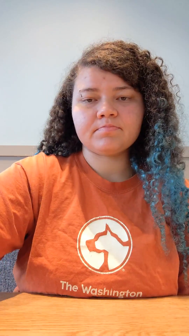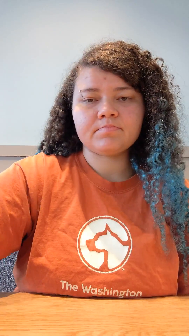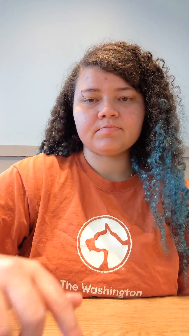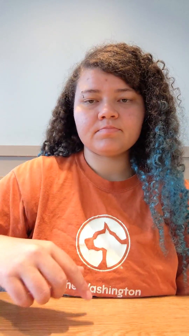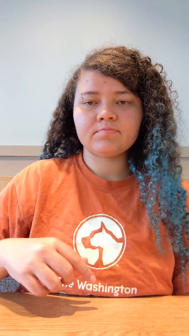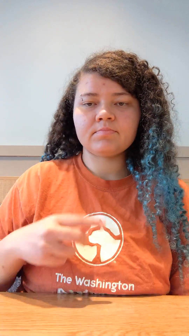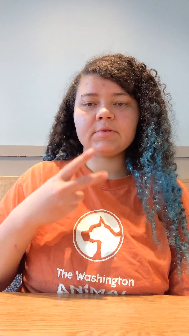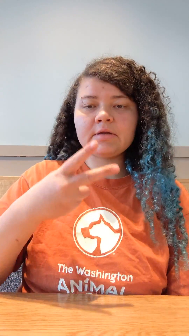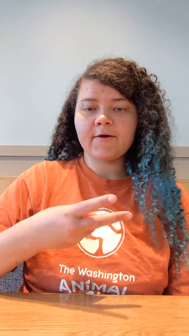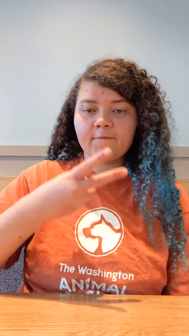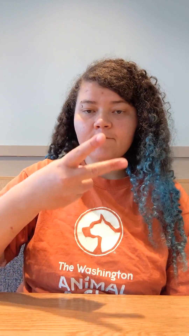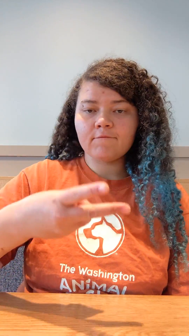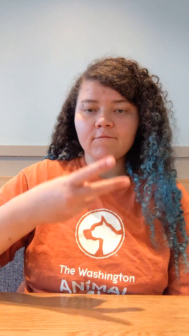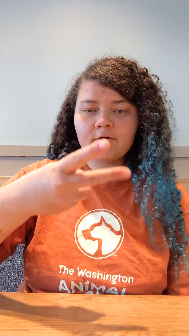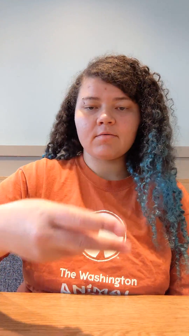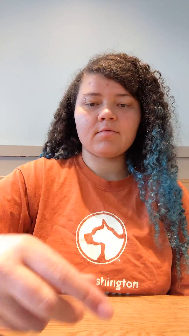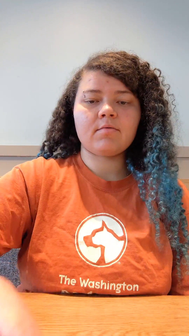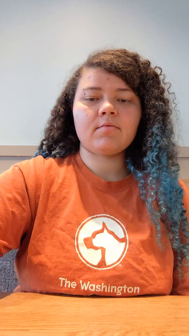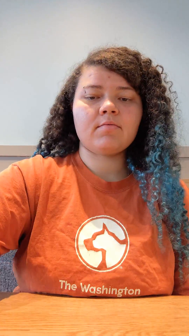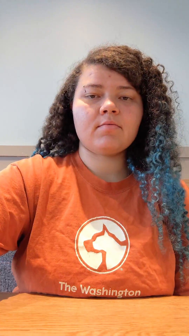careful